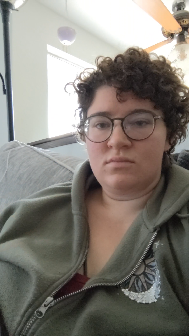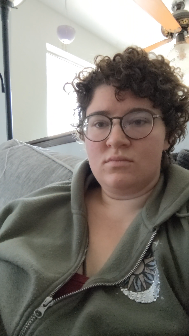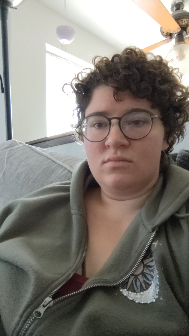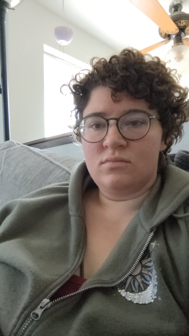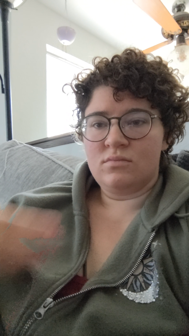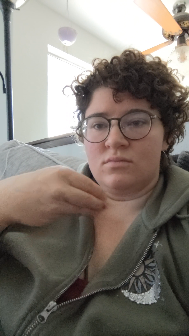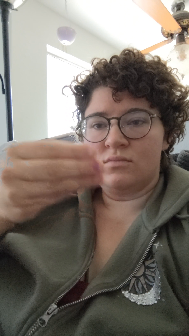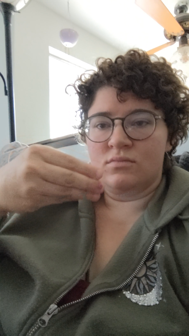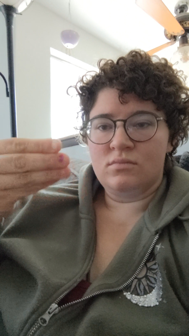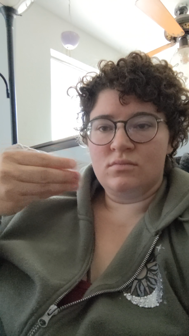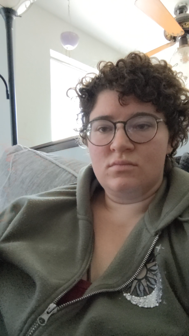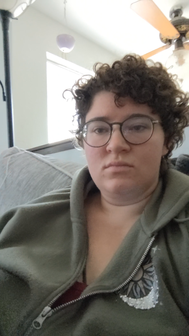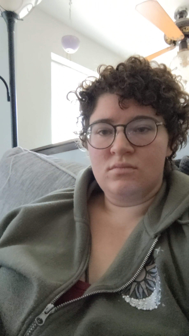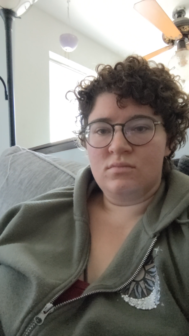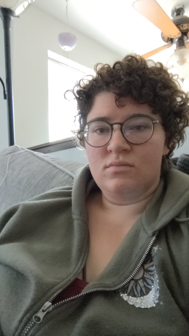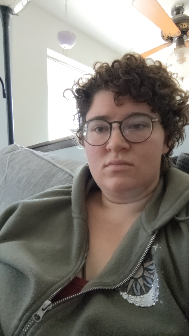shopping